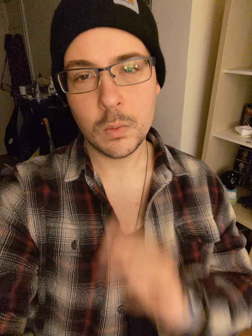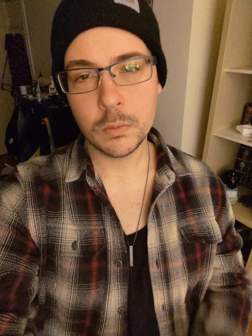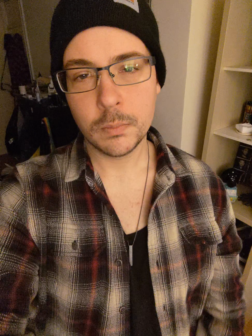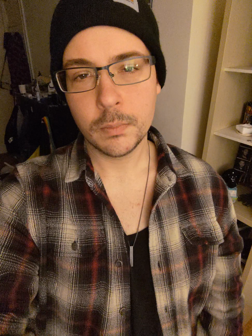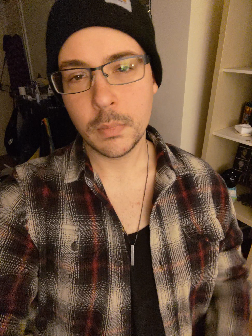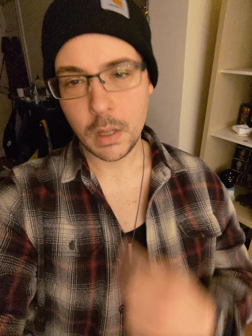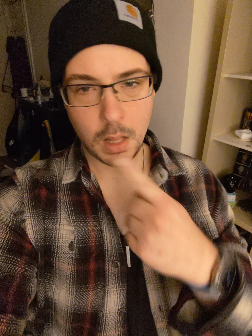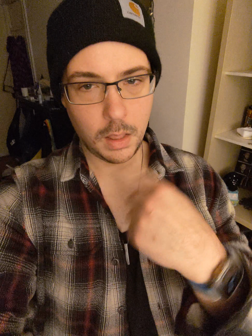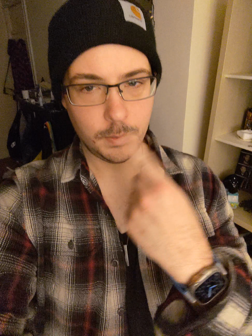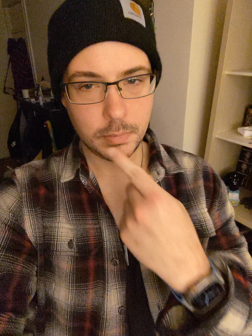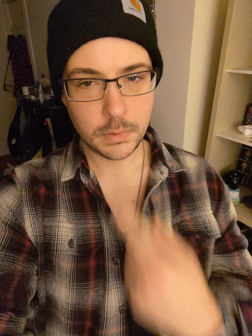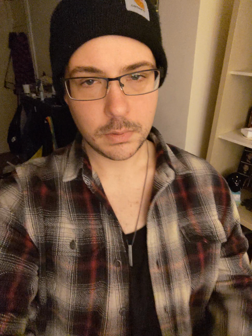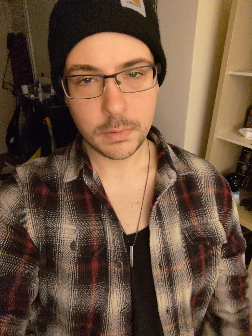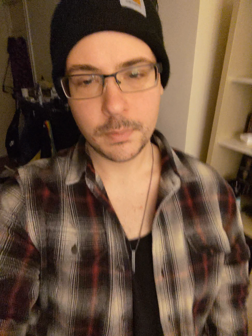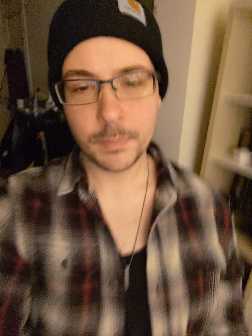lips